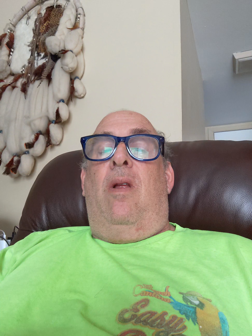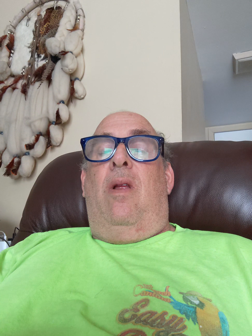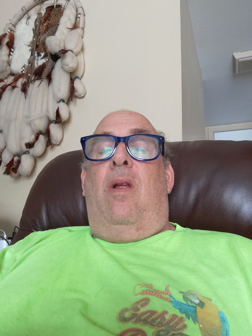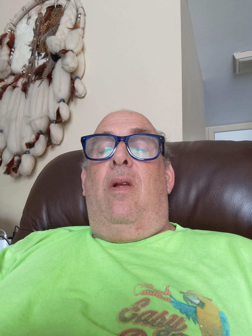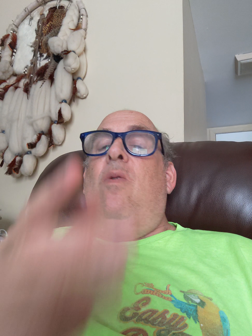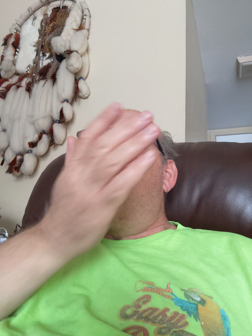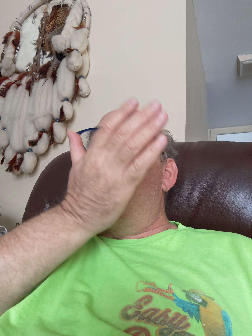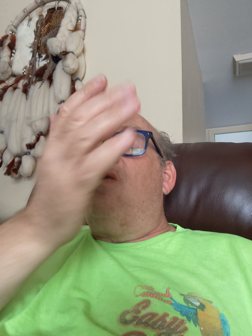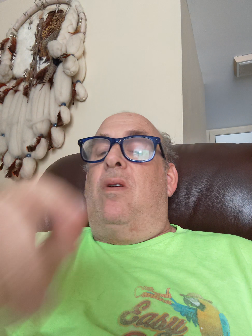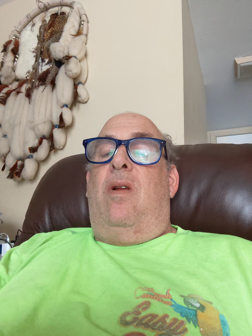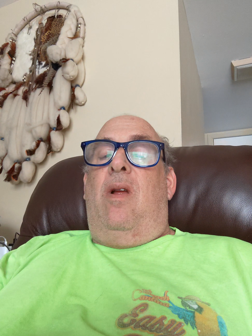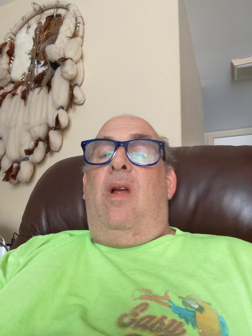grass